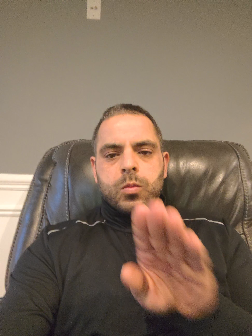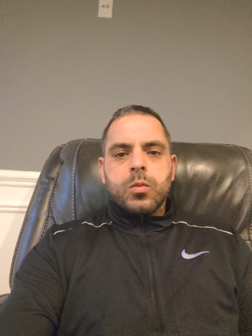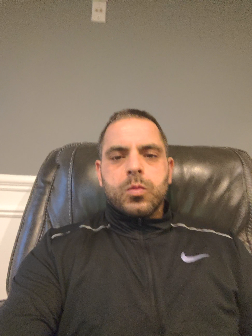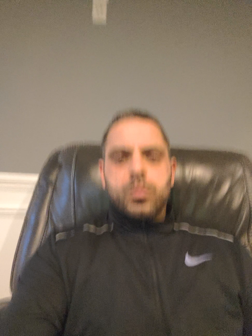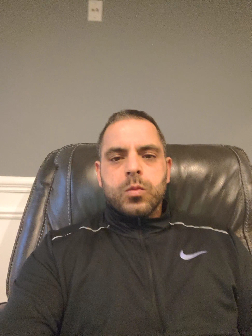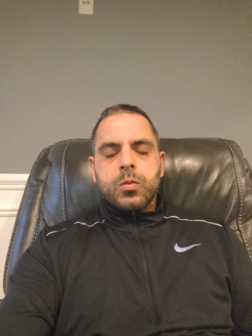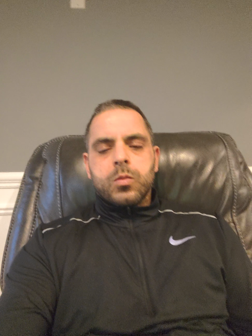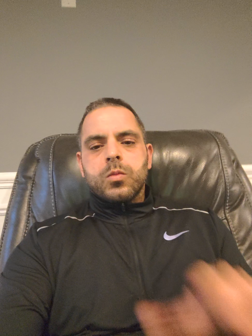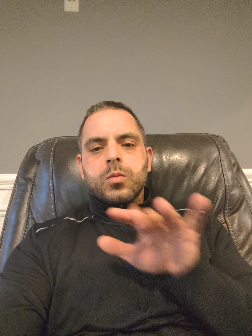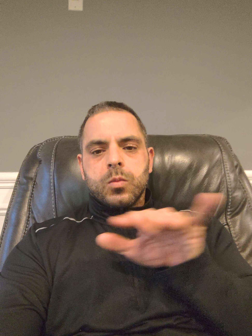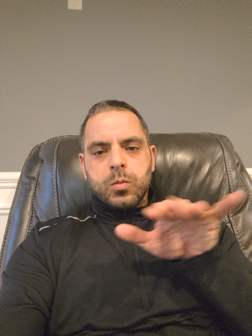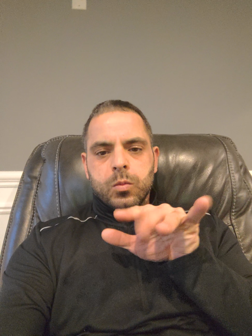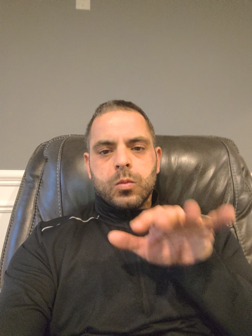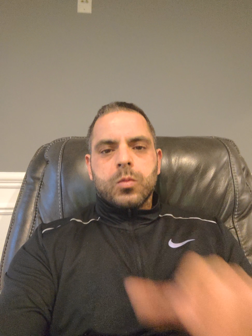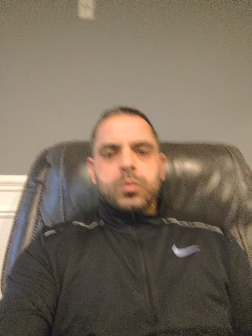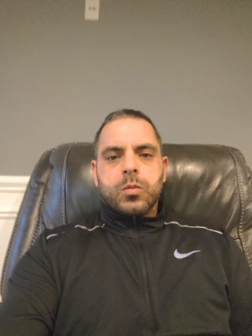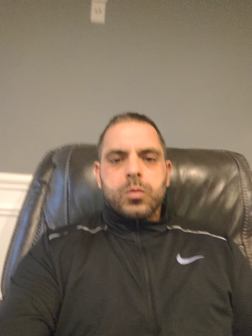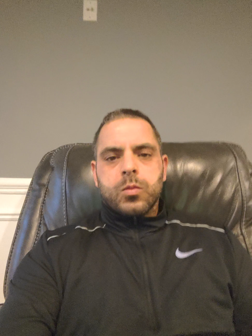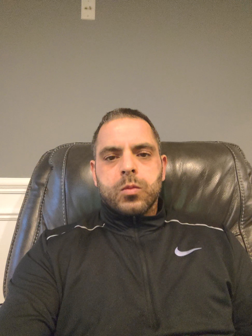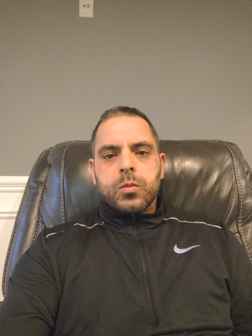finger